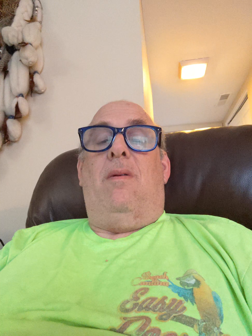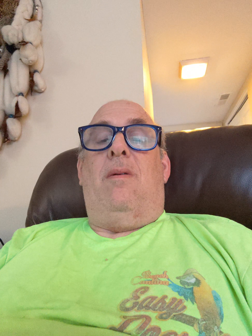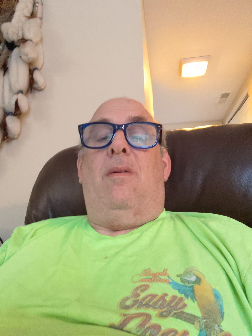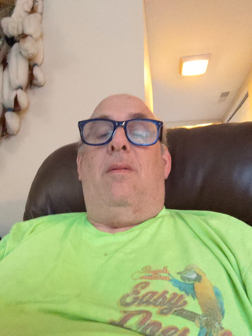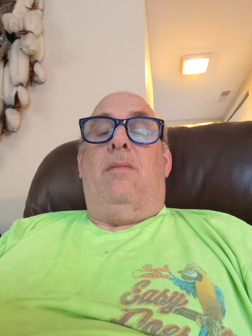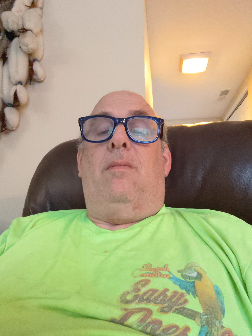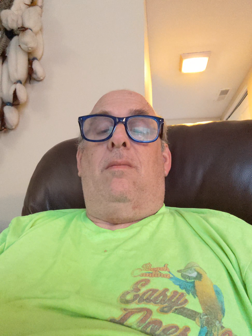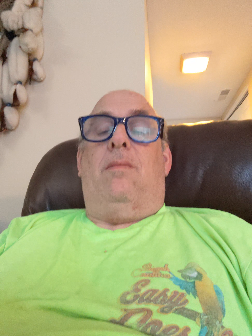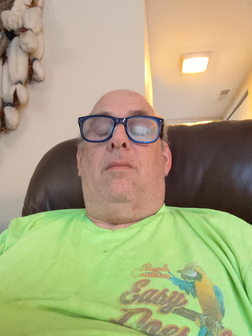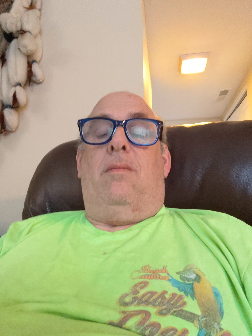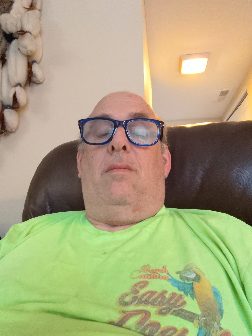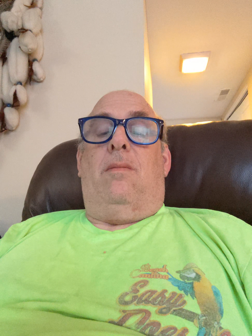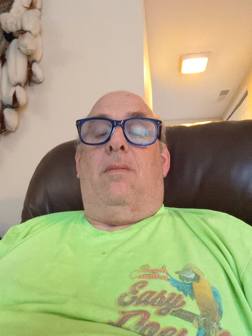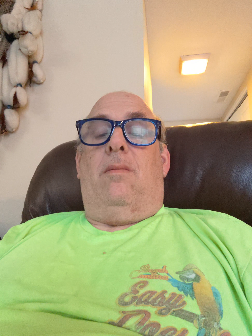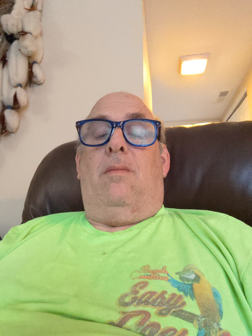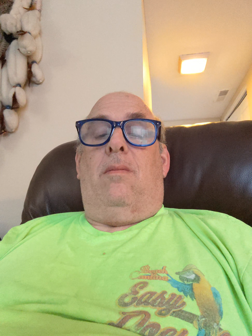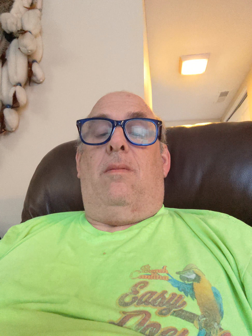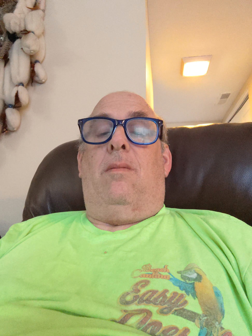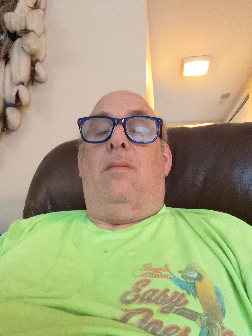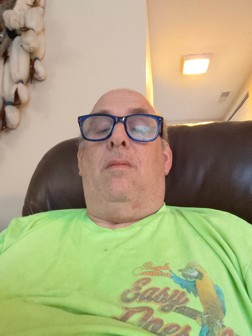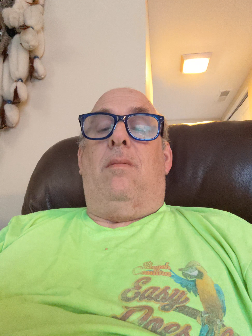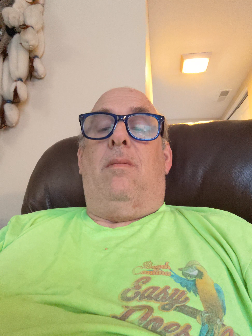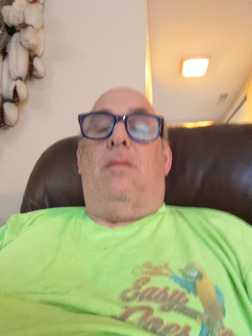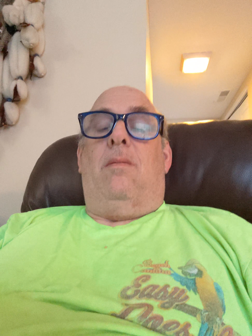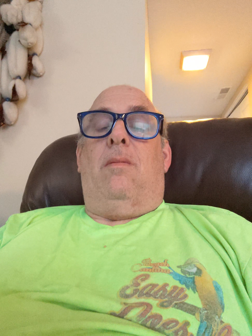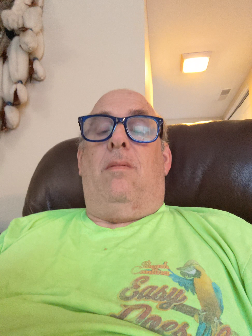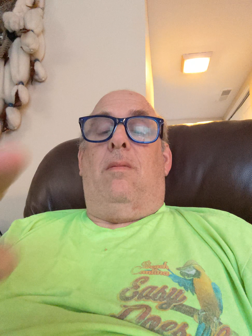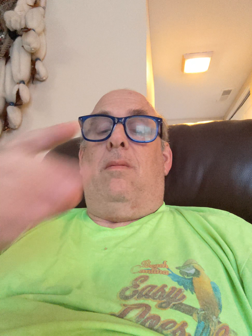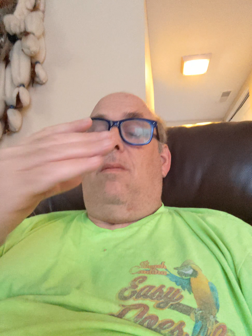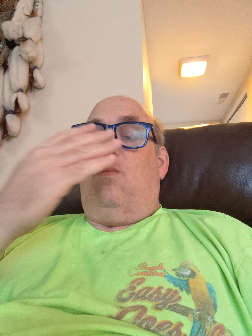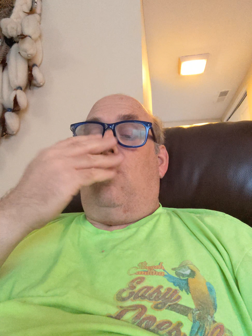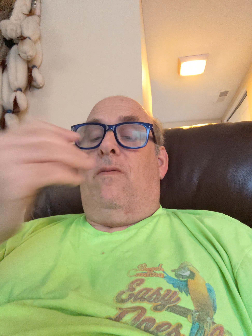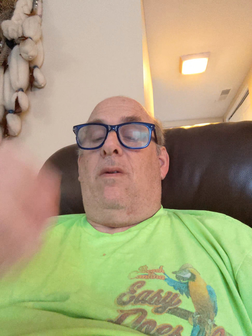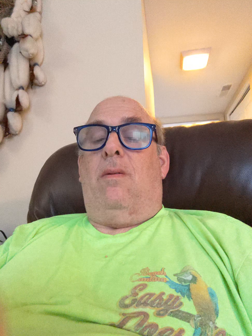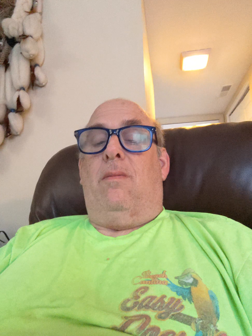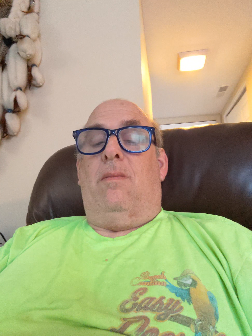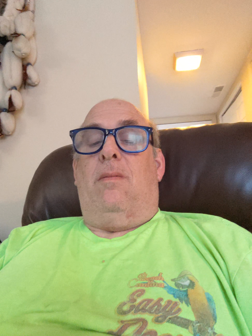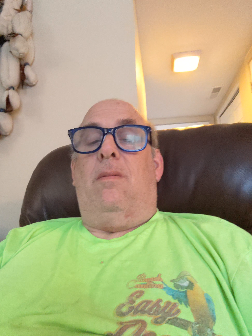wolf